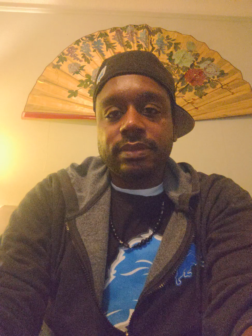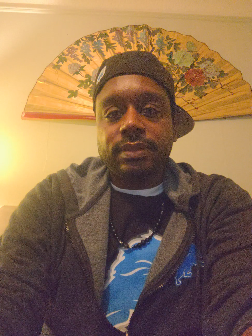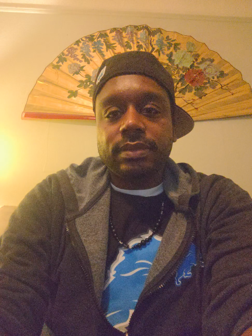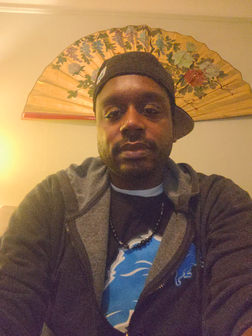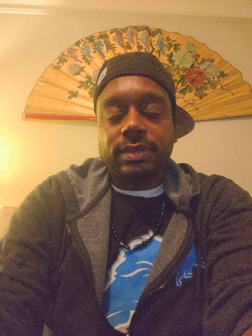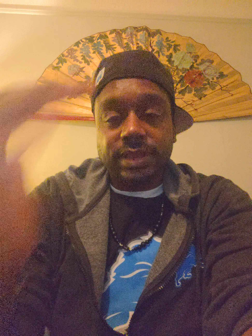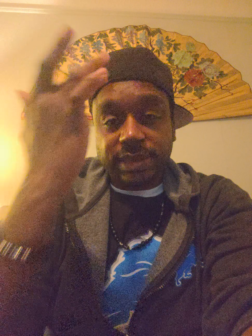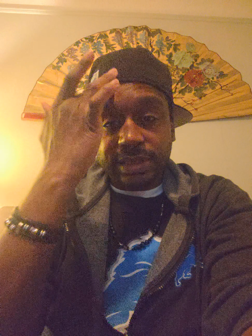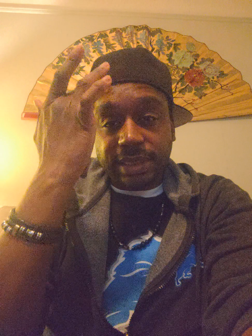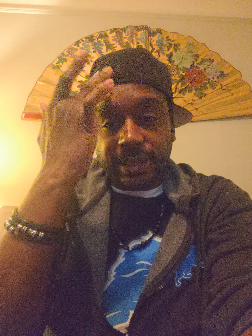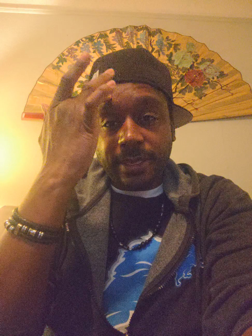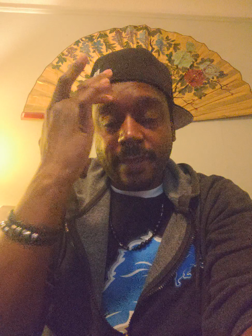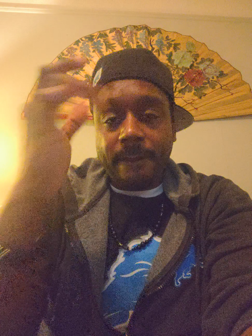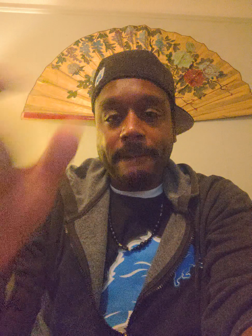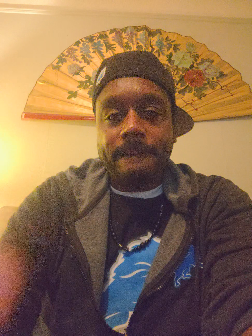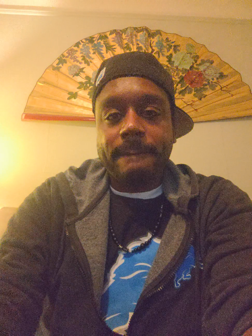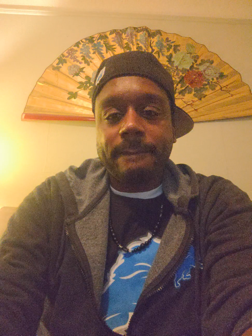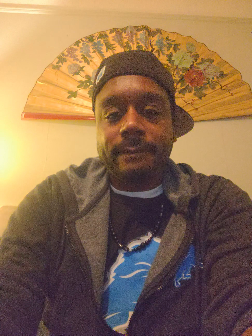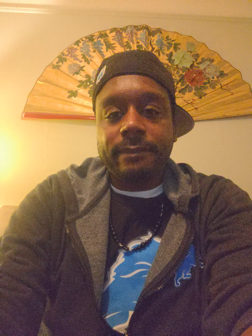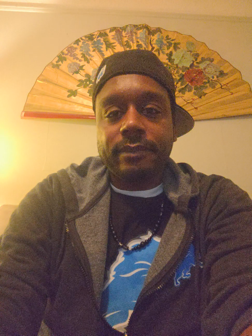sick